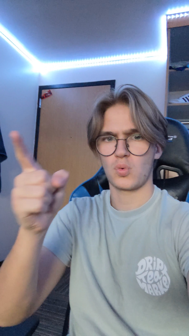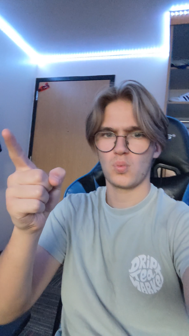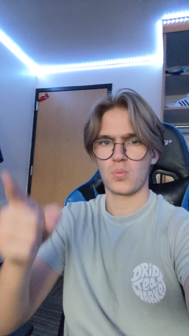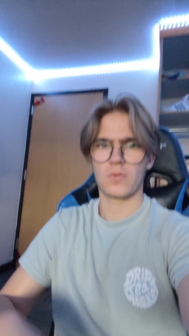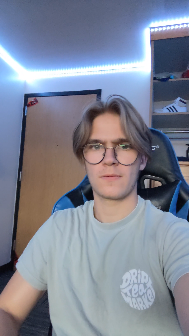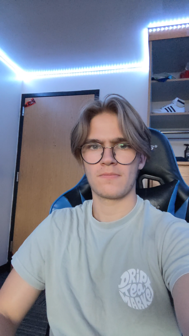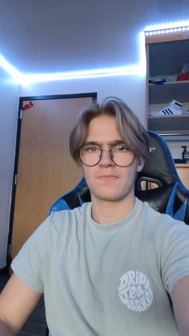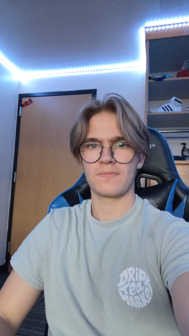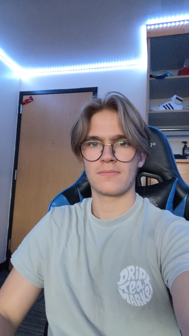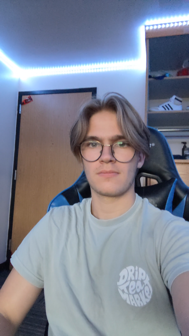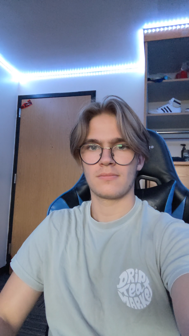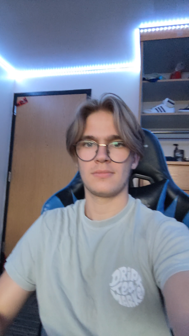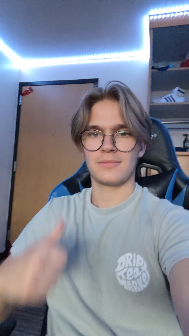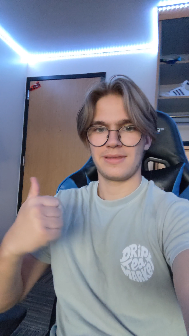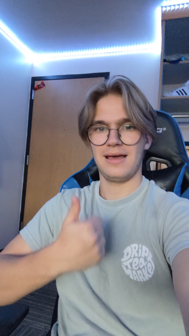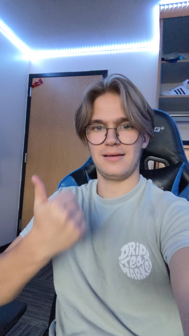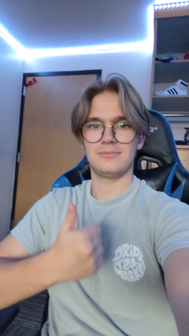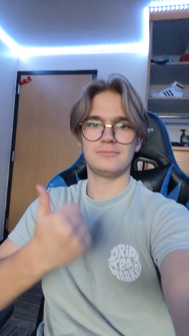chase